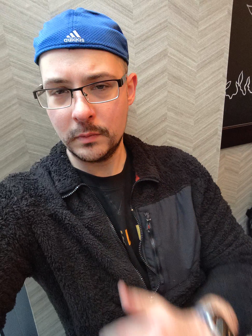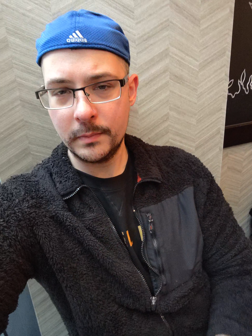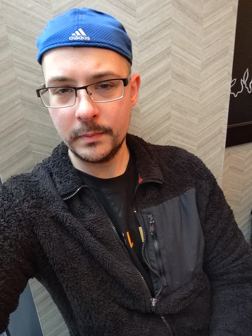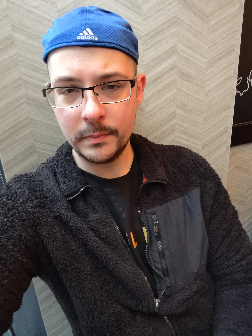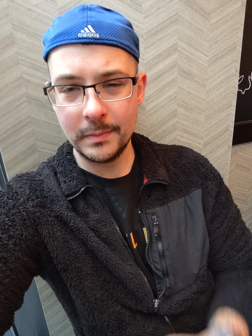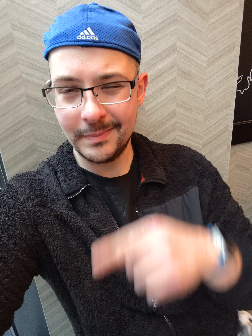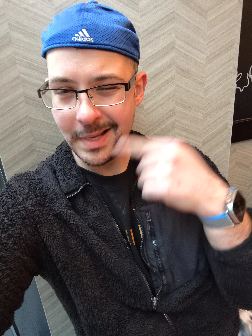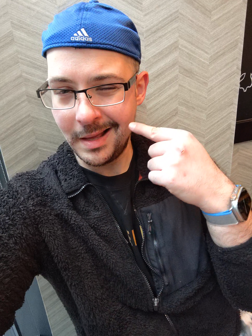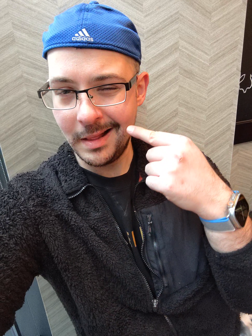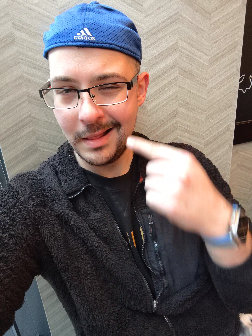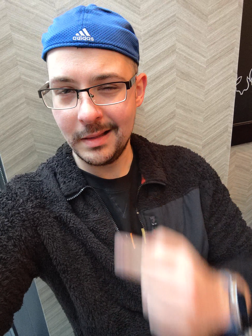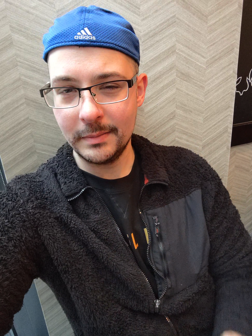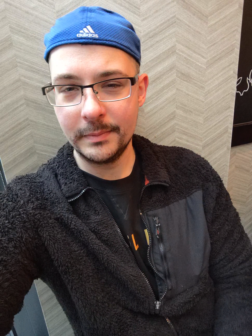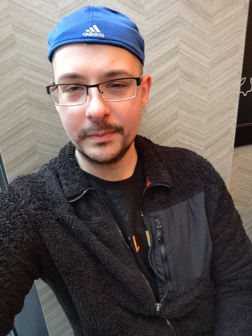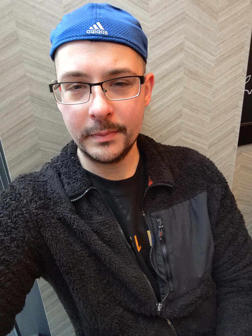smile